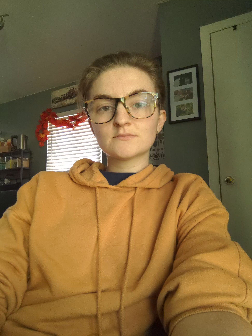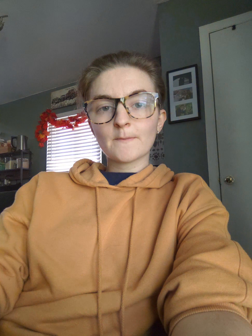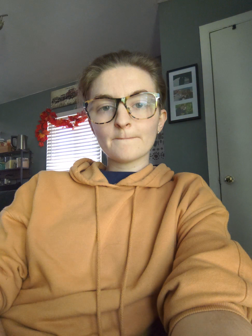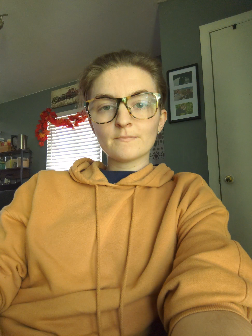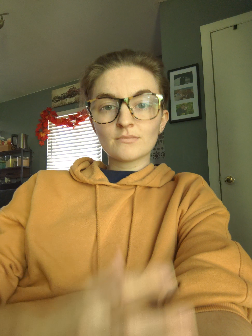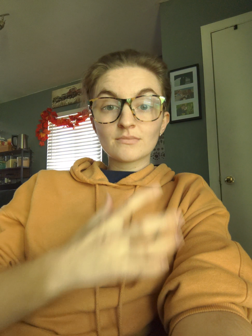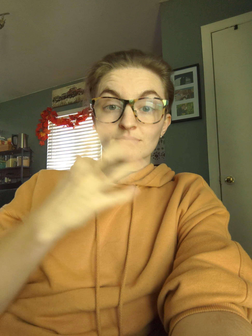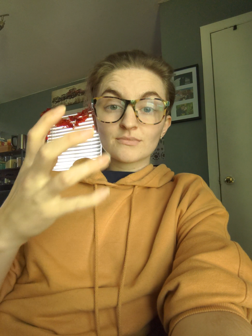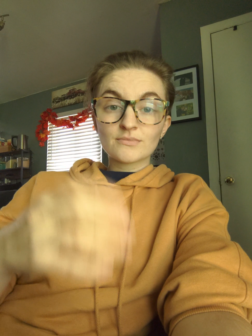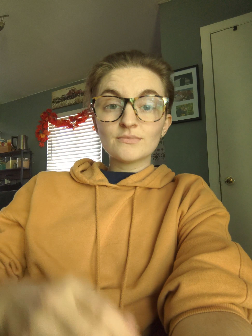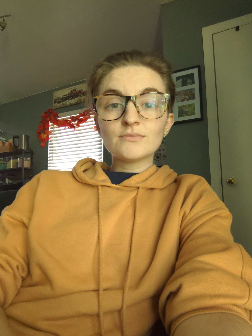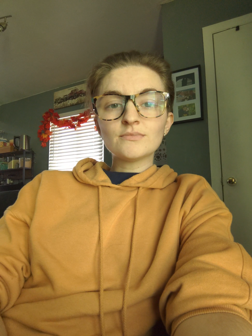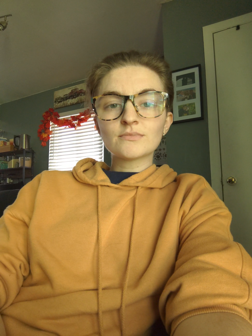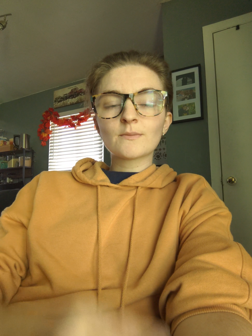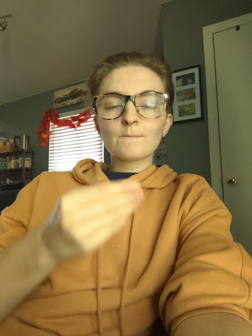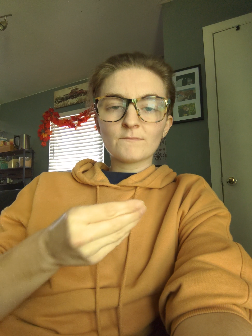a lot